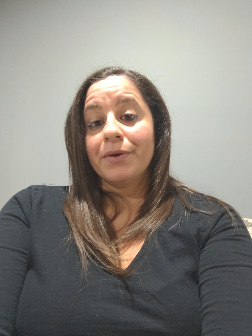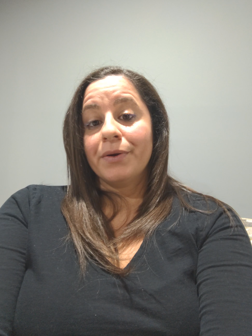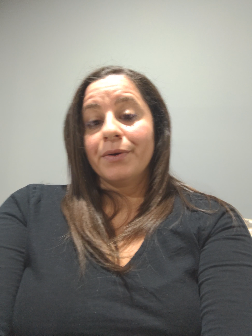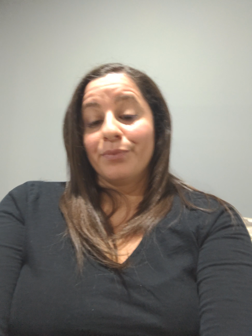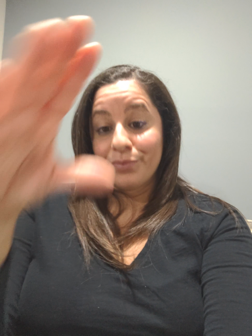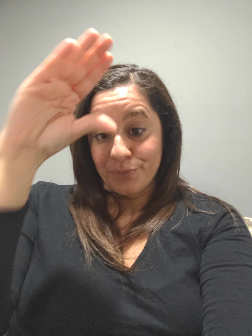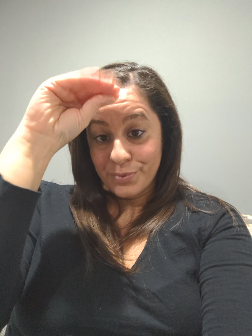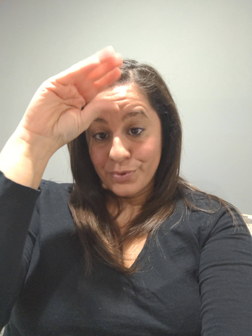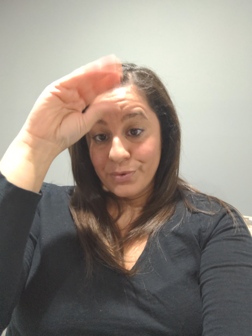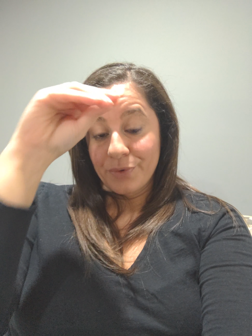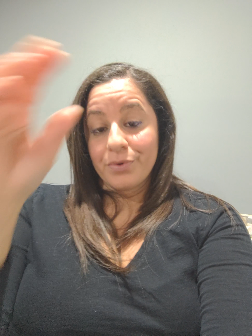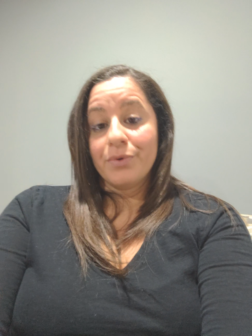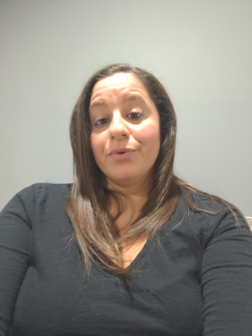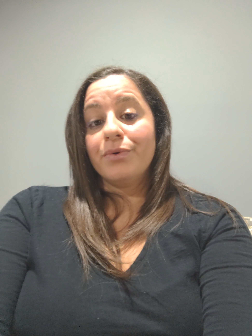boy